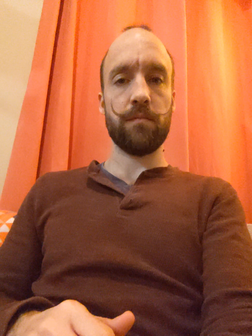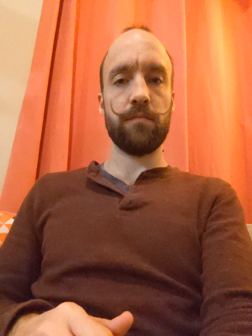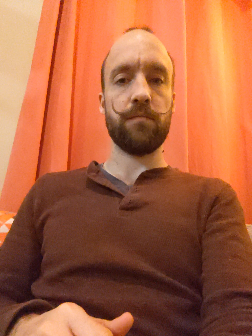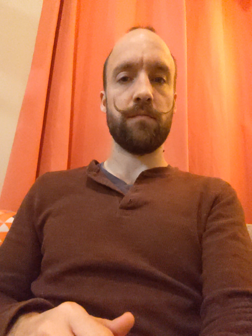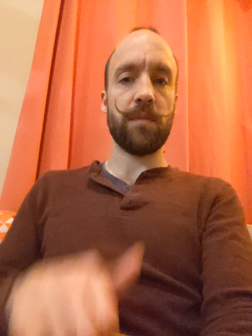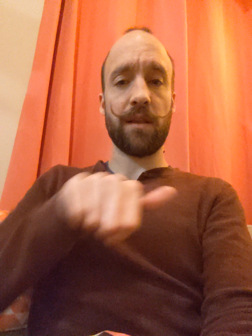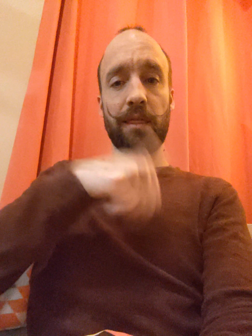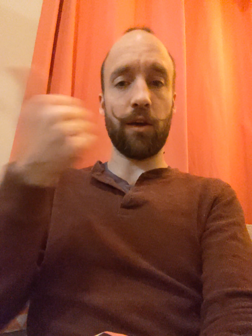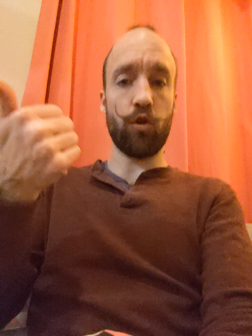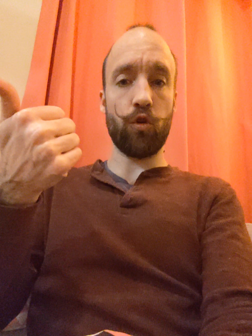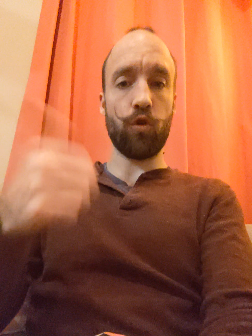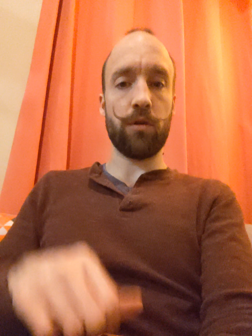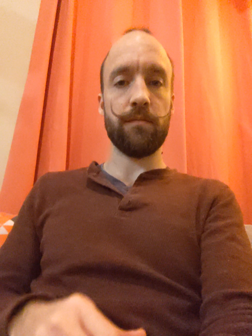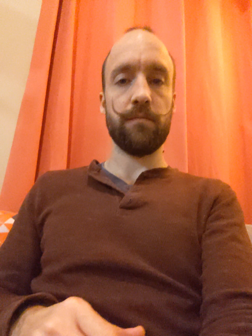another